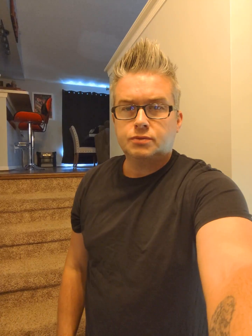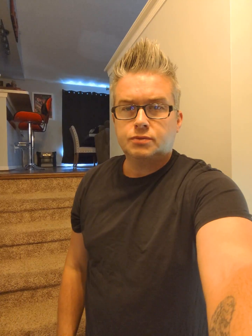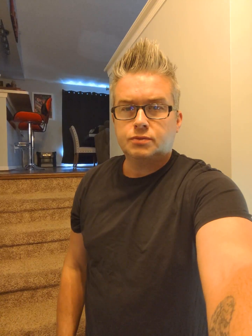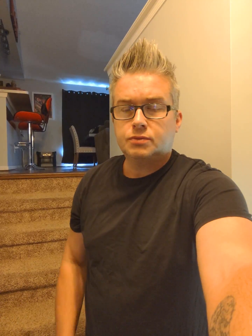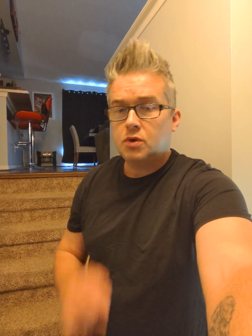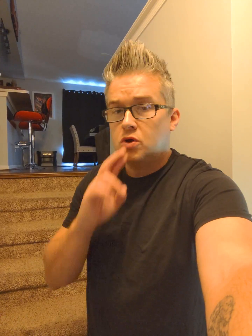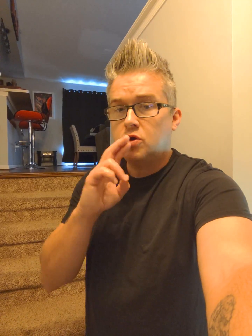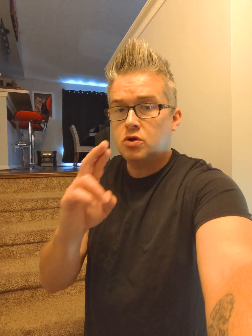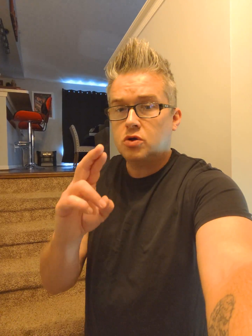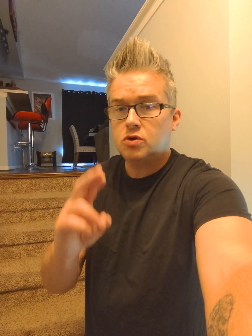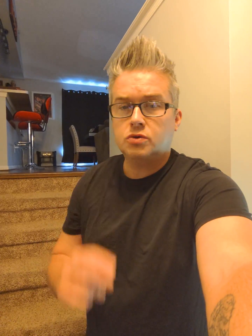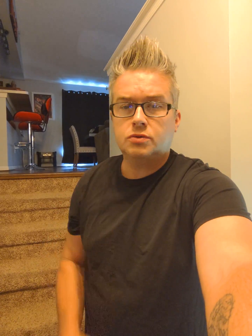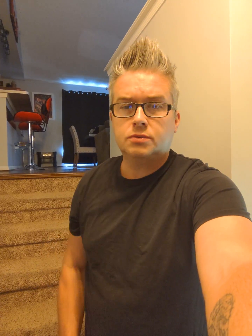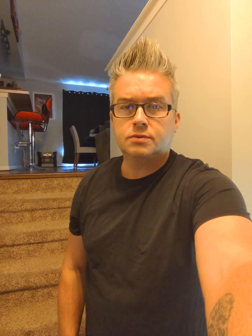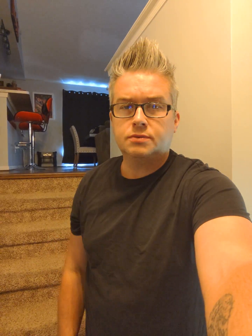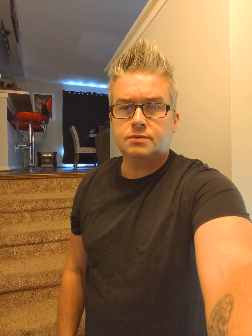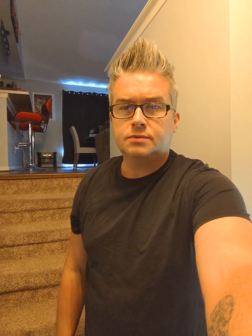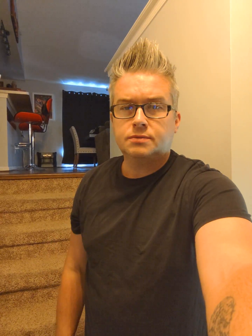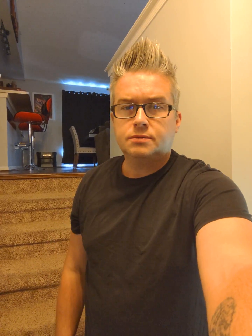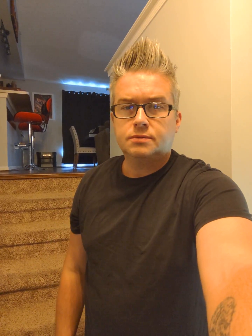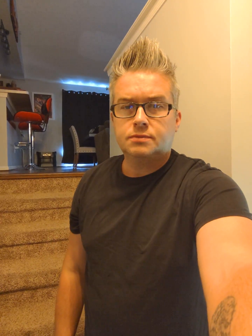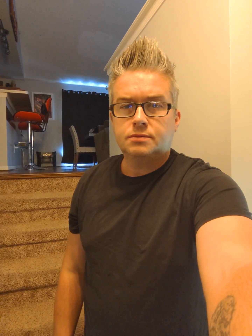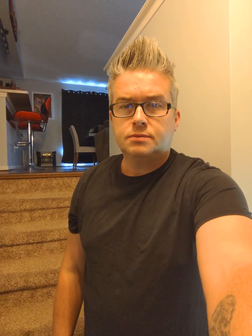are